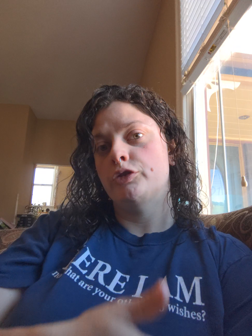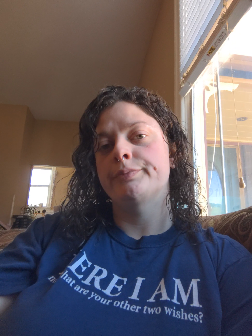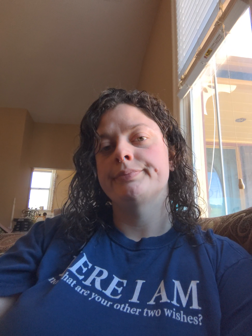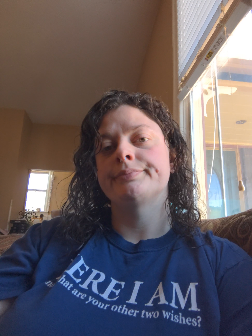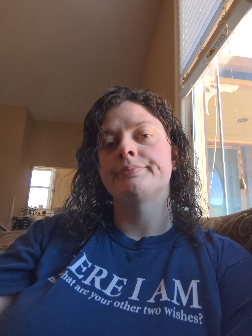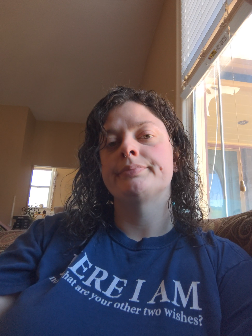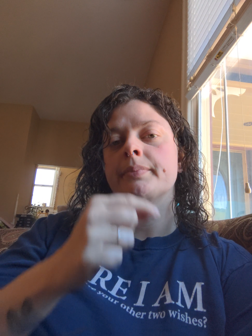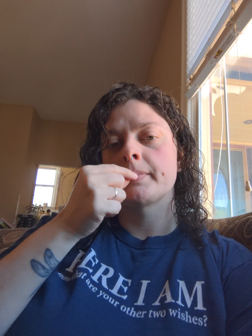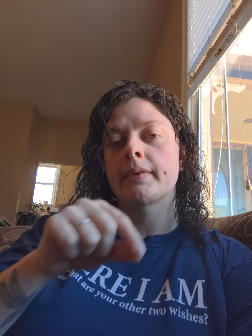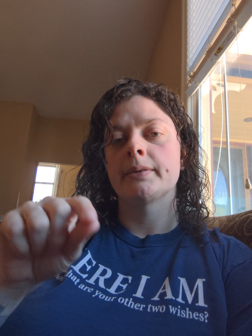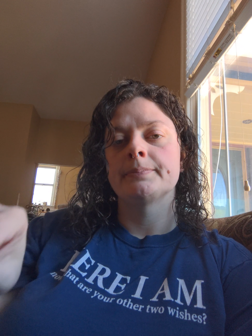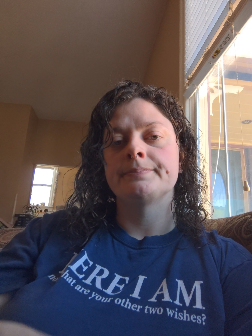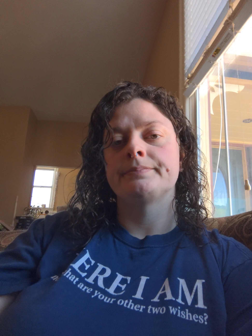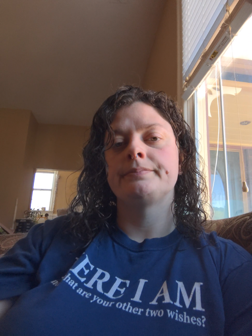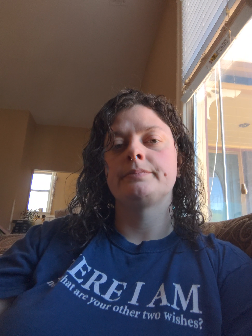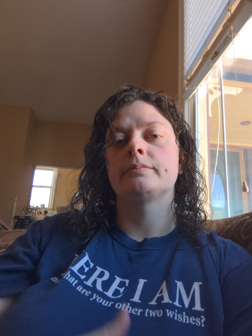pen